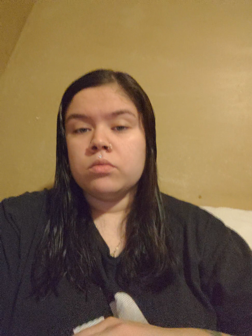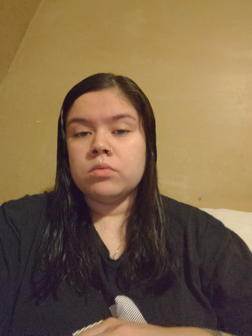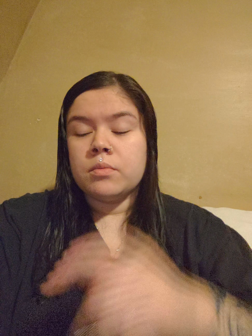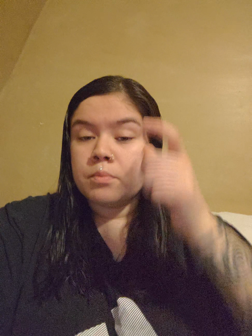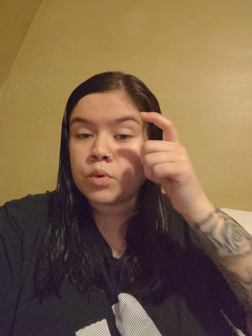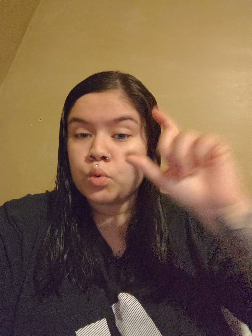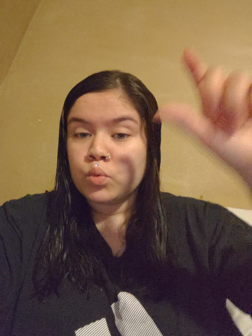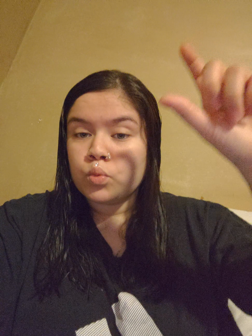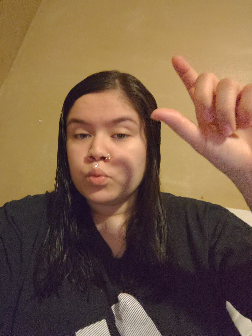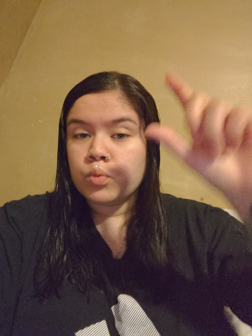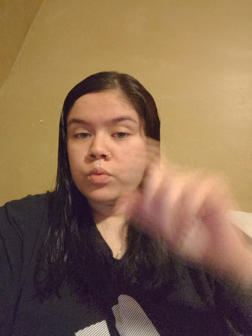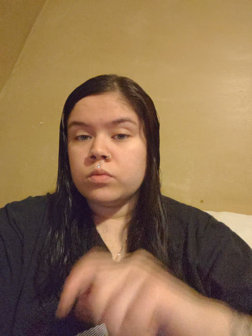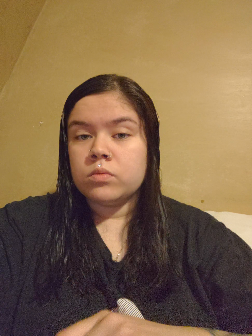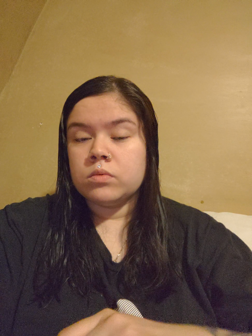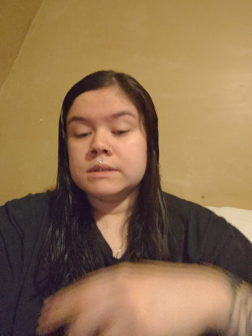moon